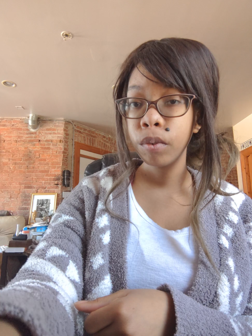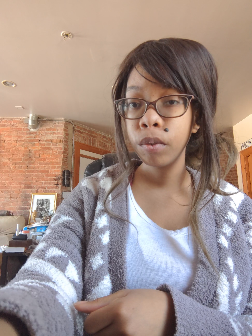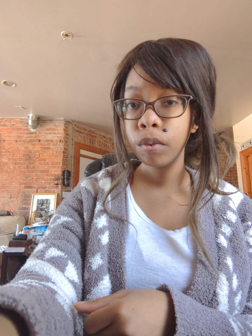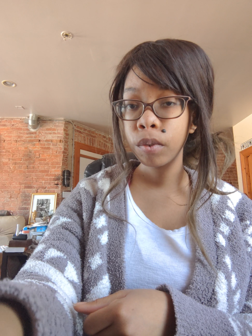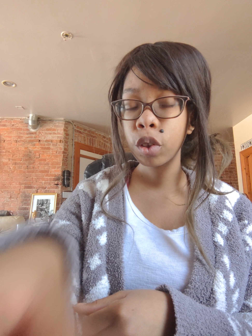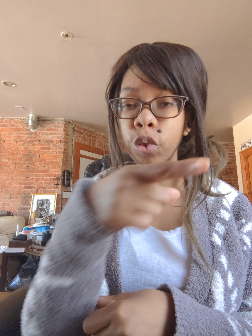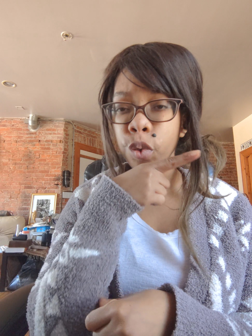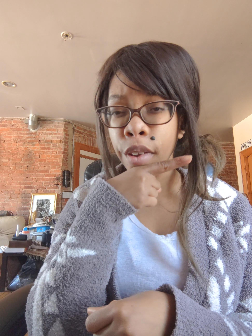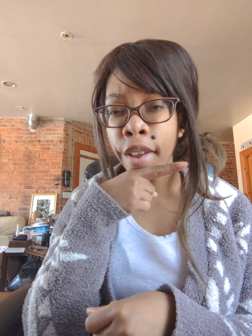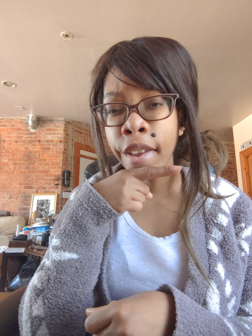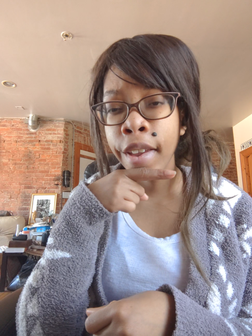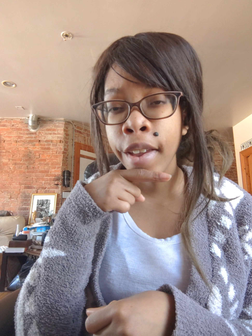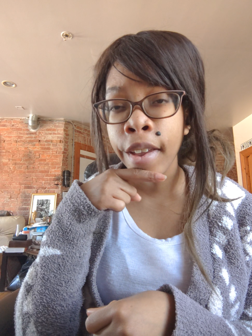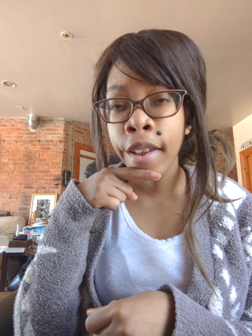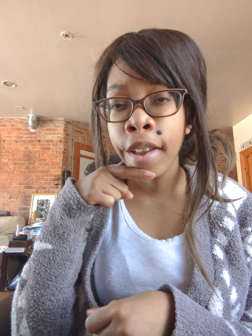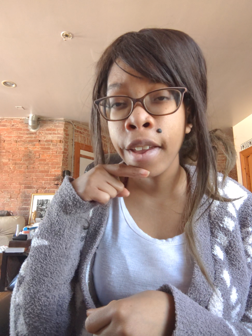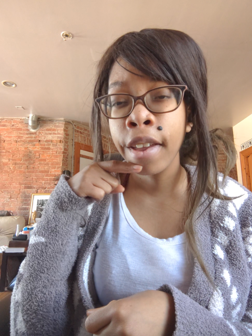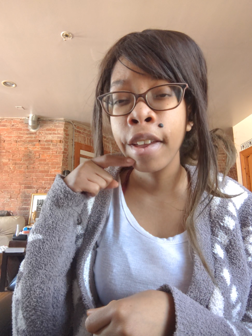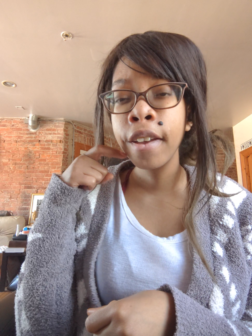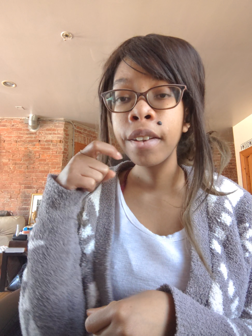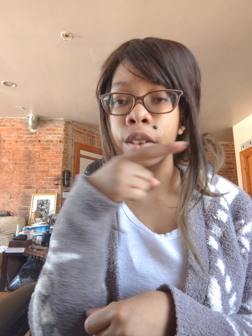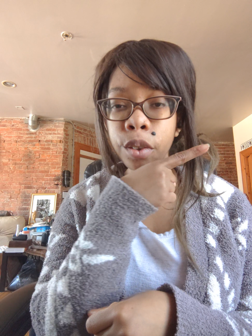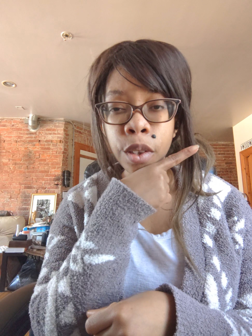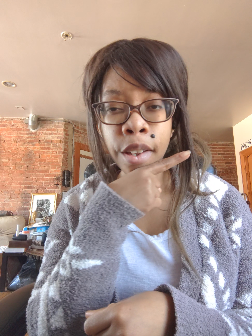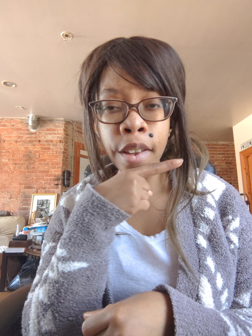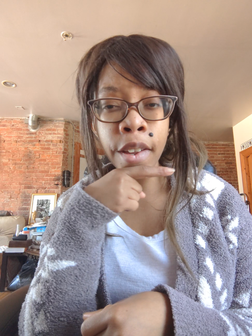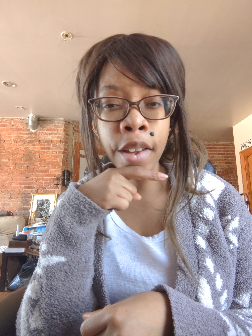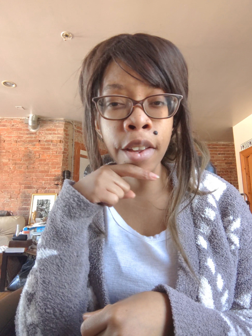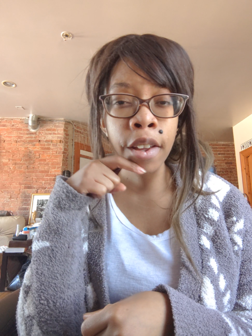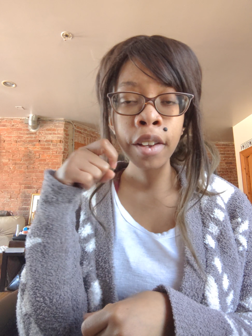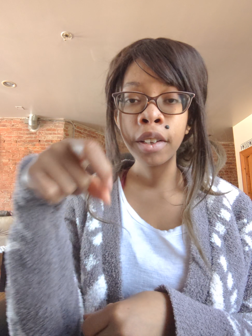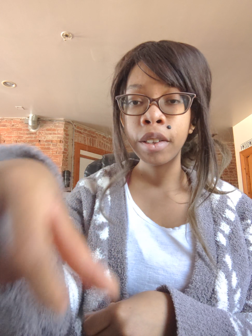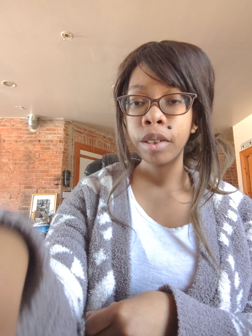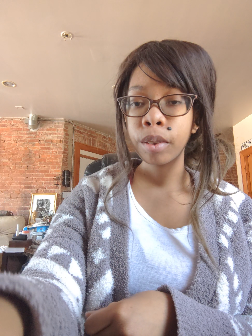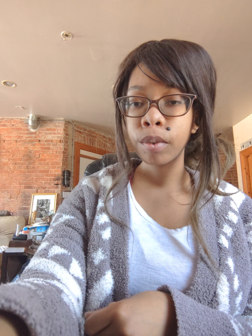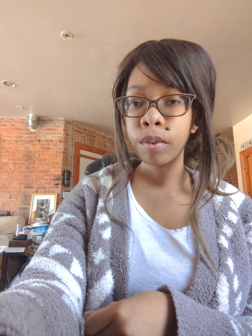dry